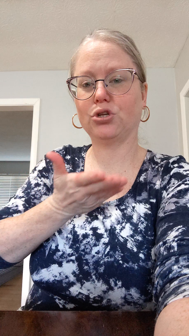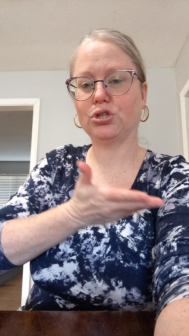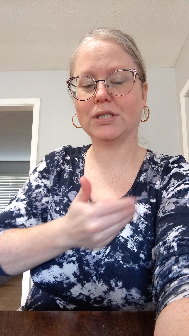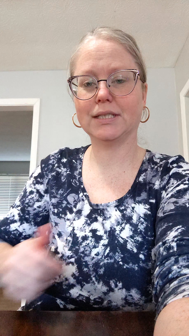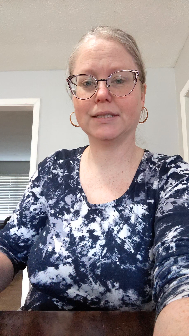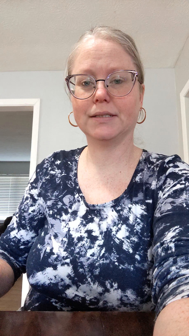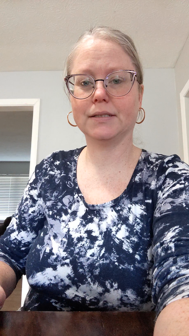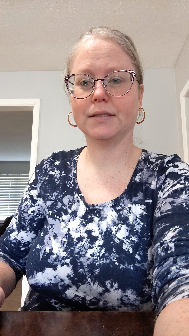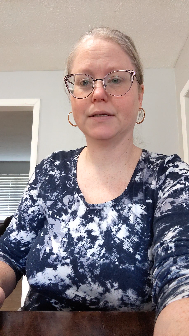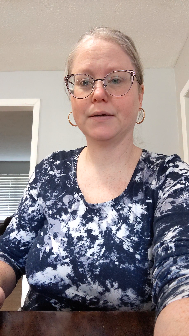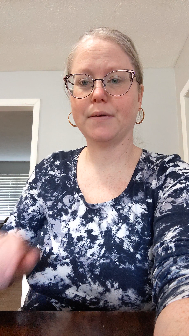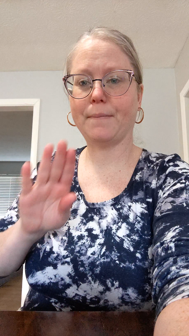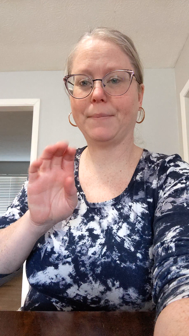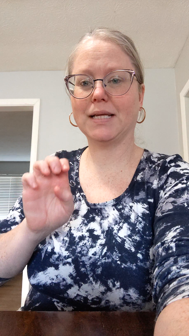be